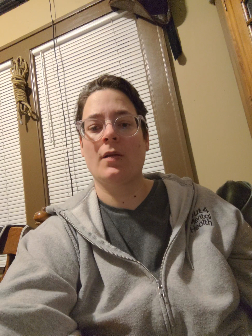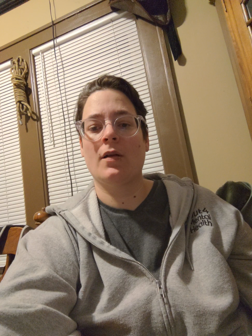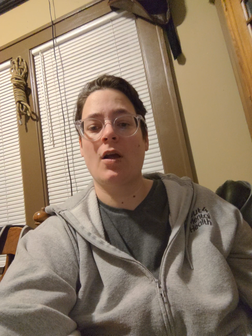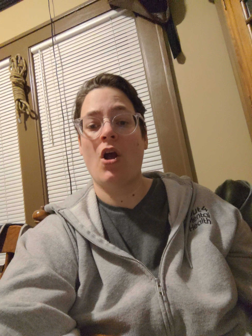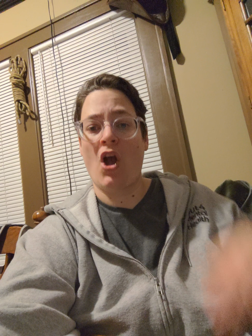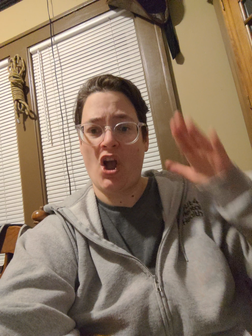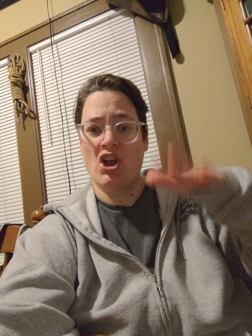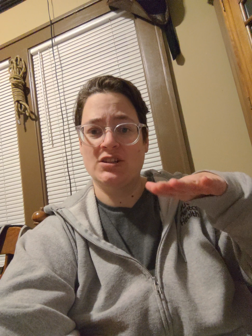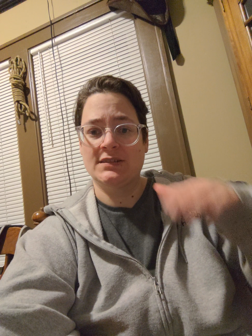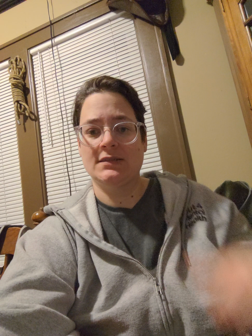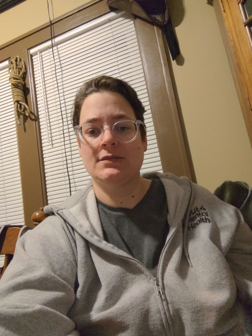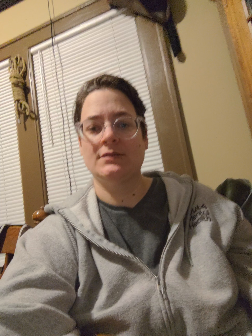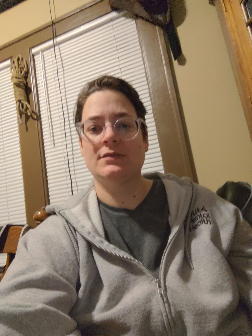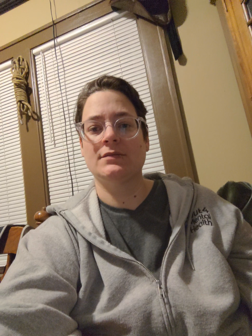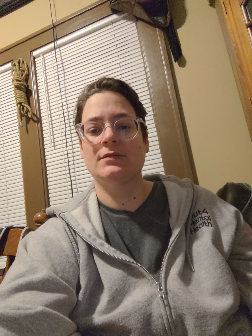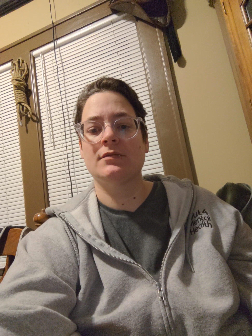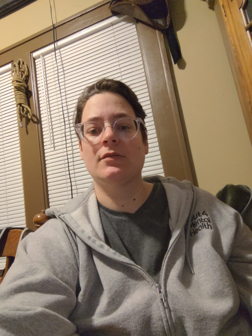on